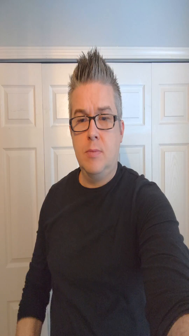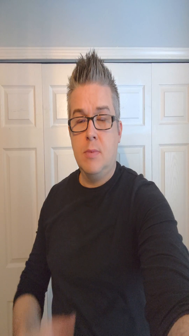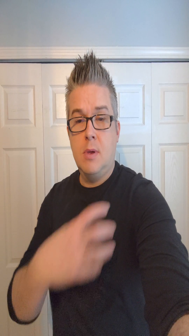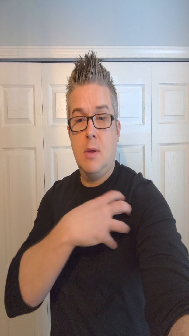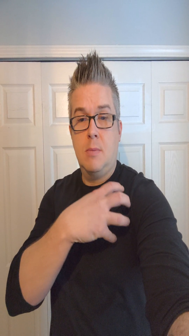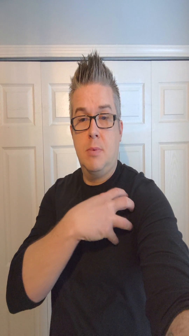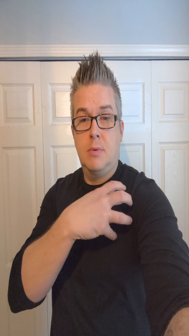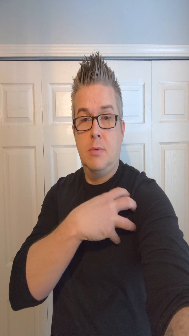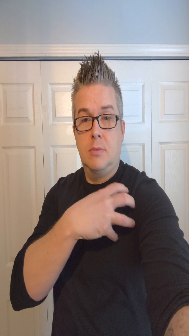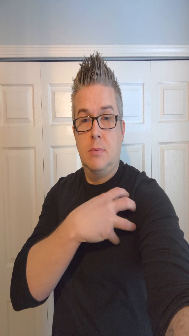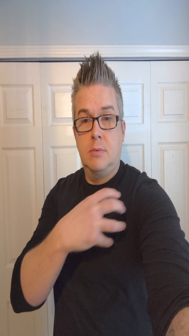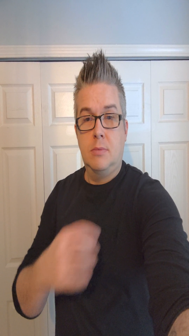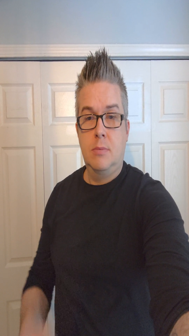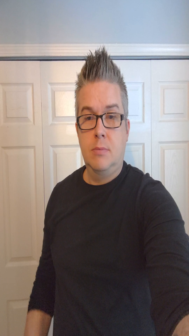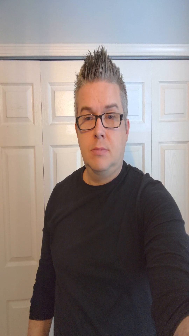police